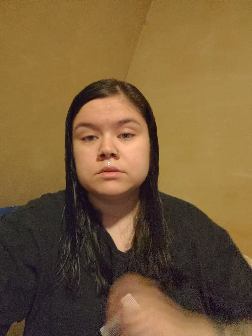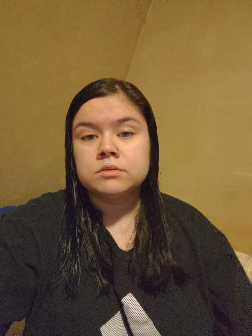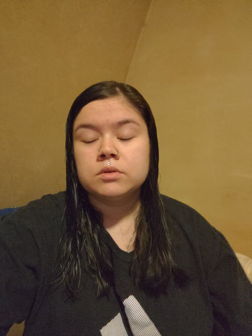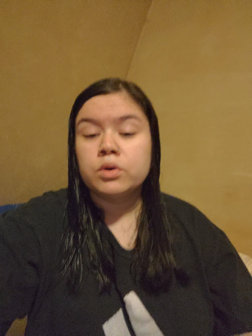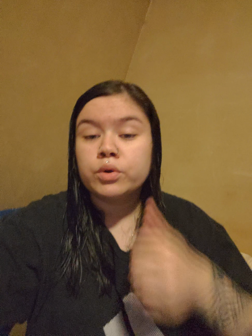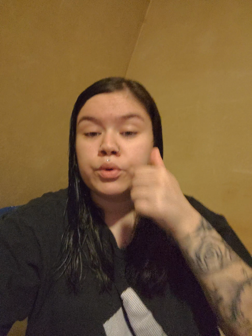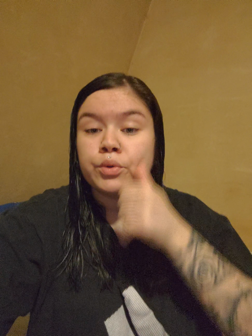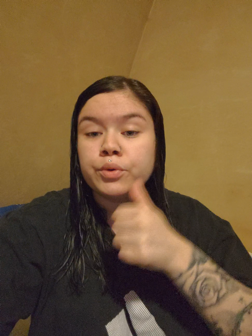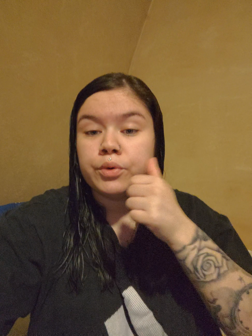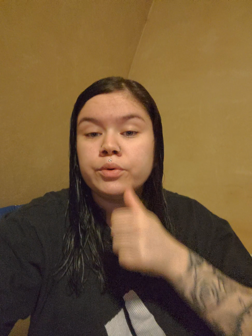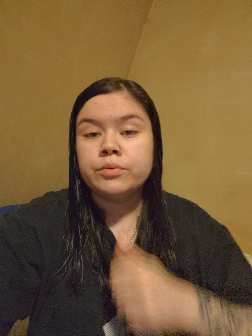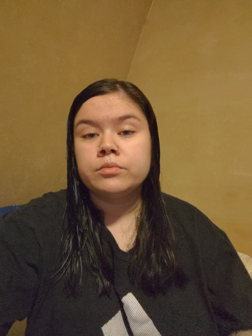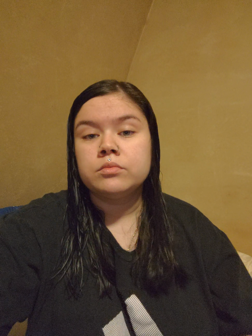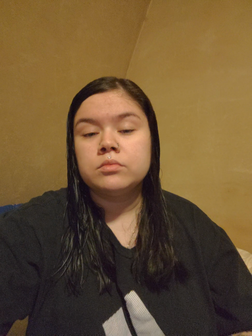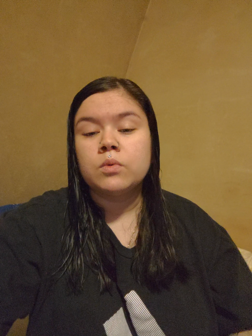girl